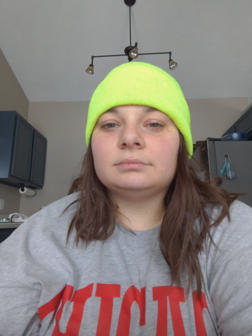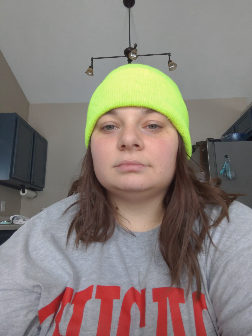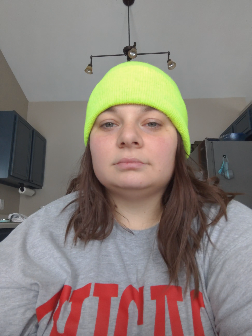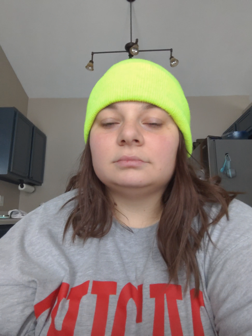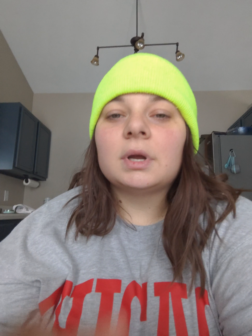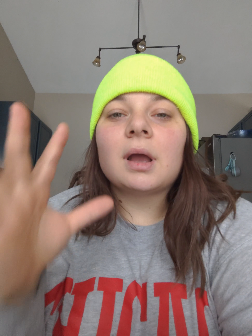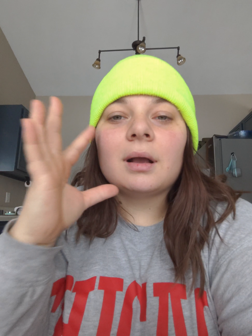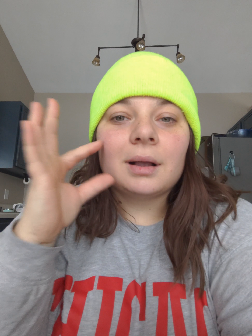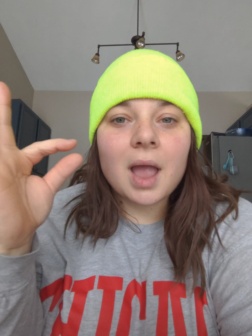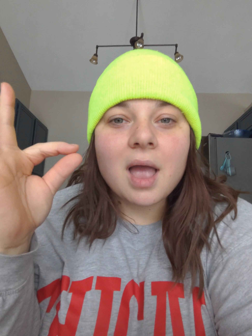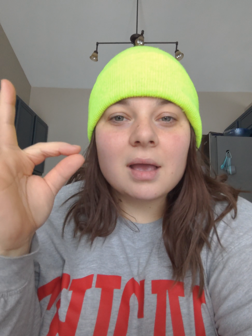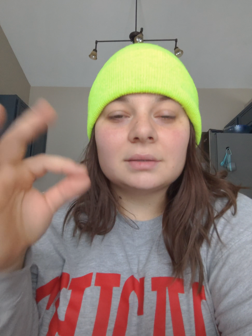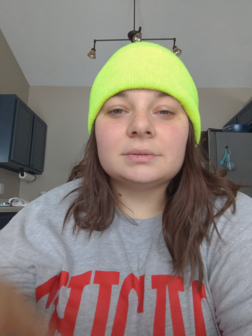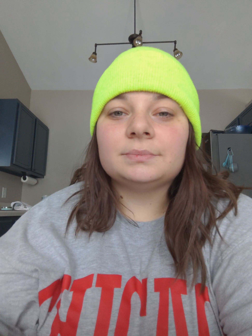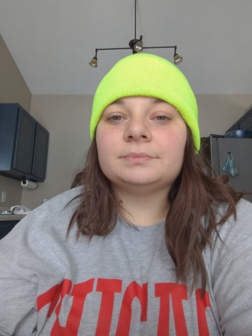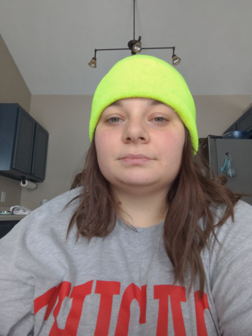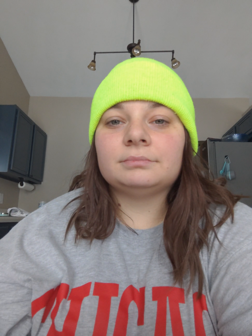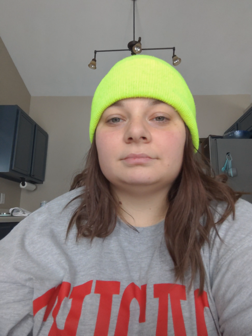cat